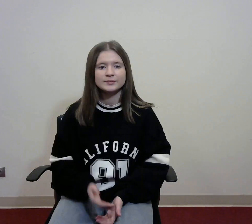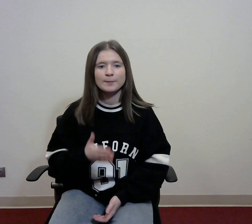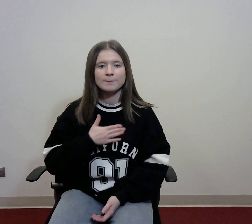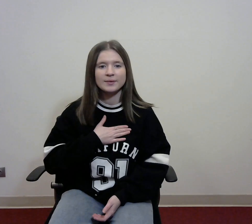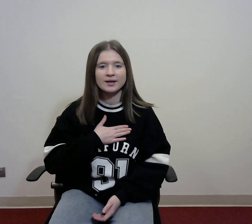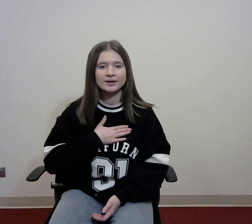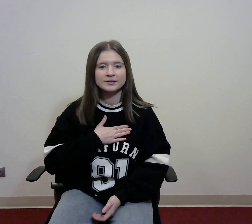mən